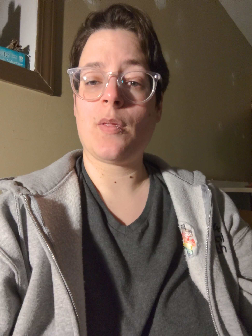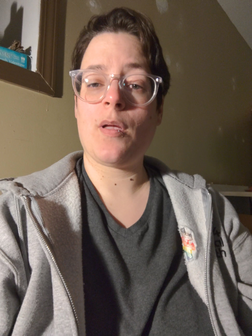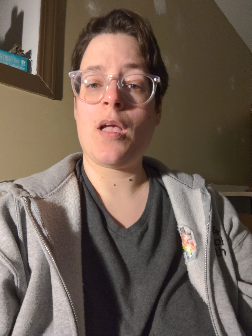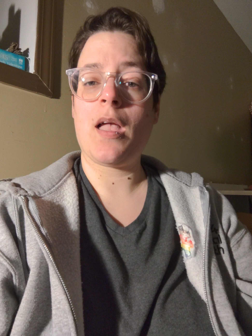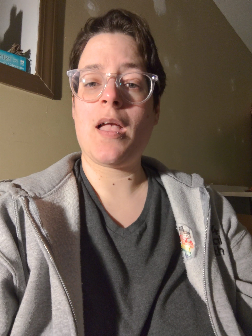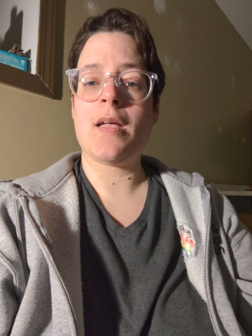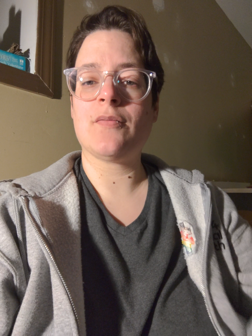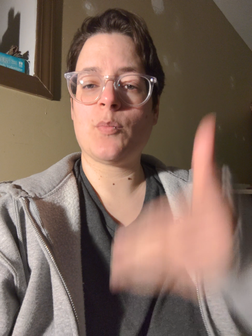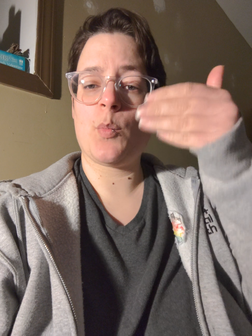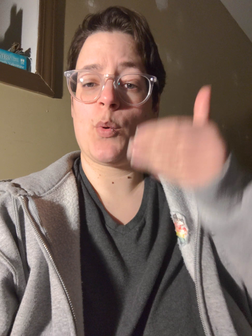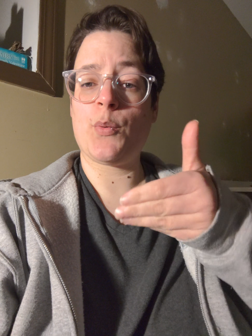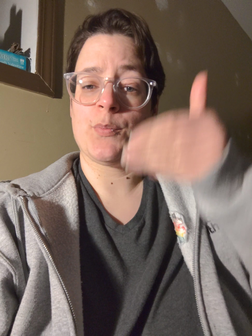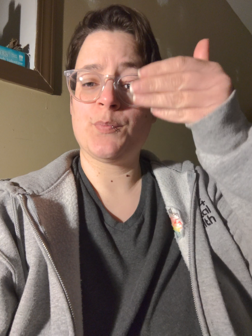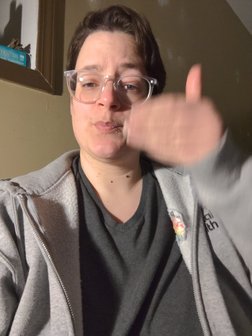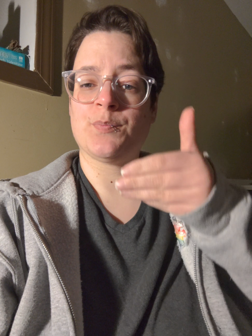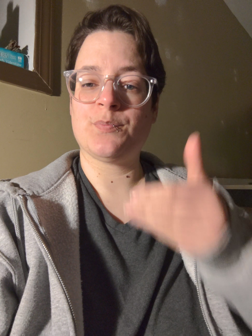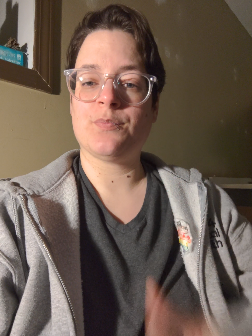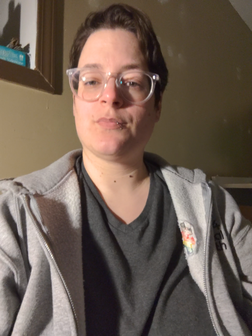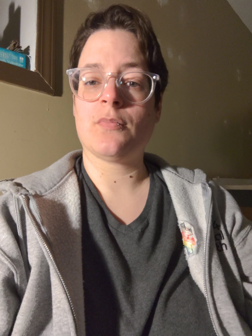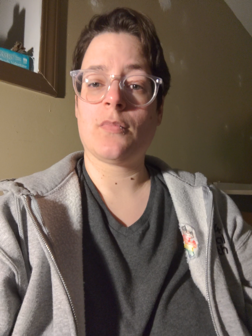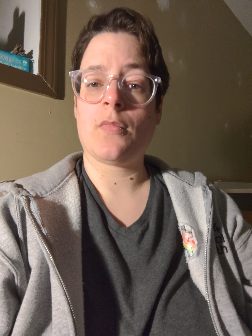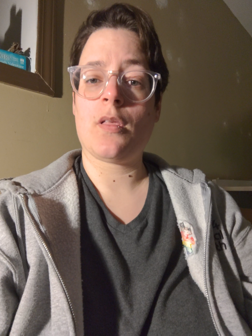window